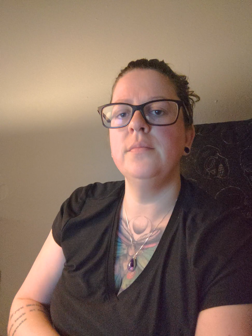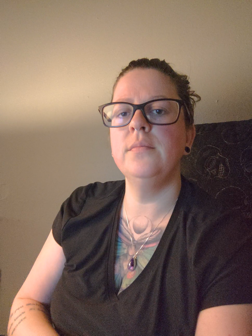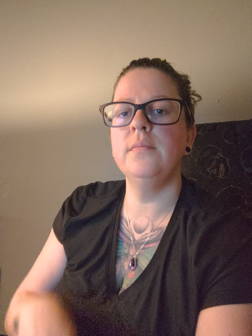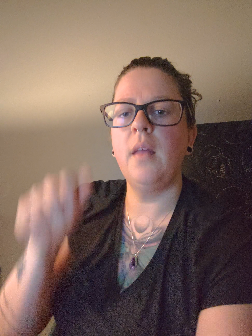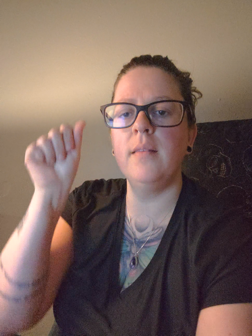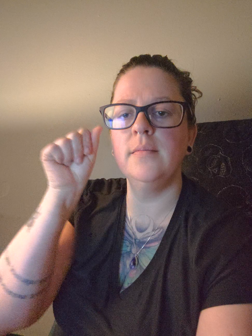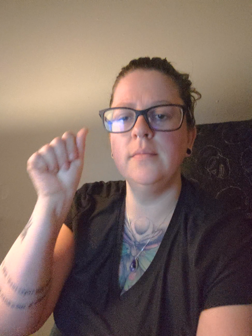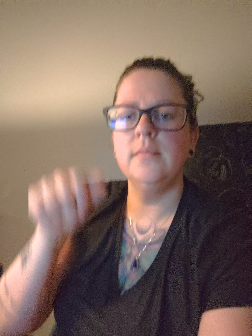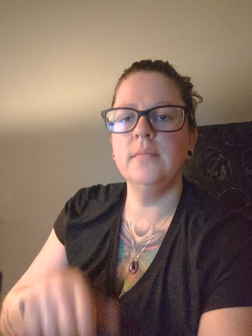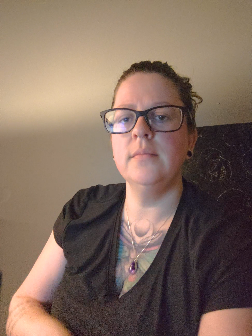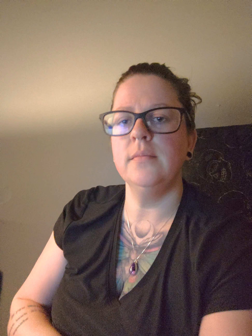aunt